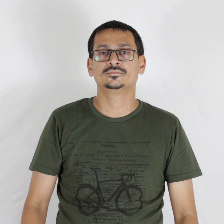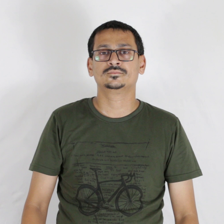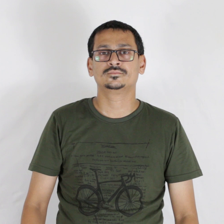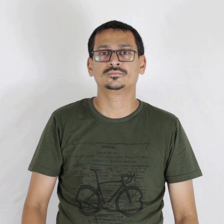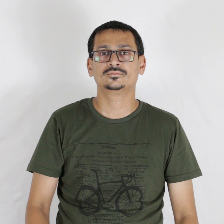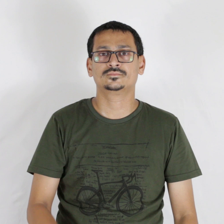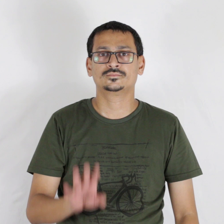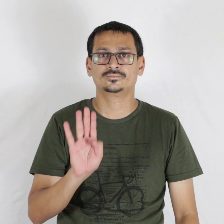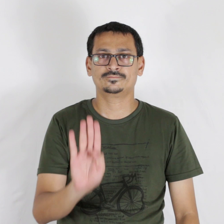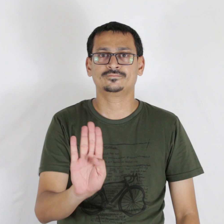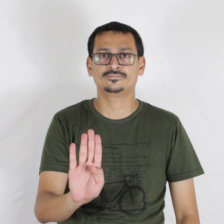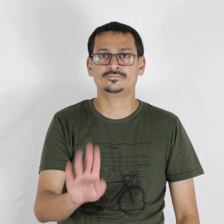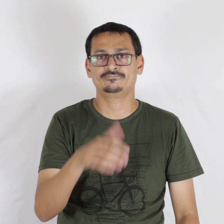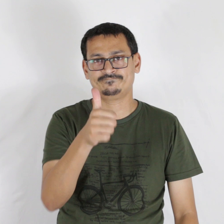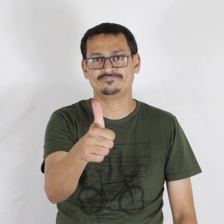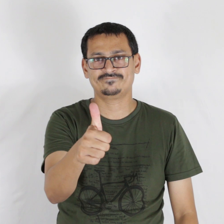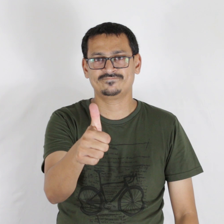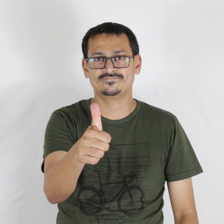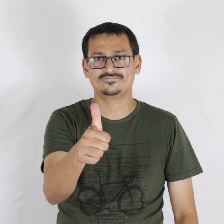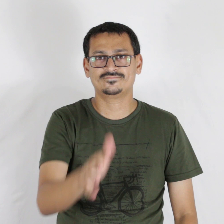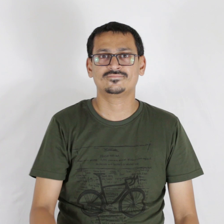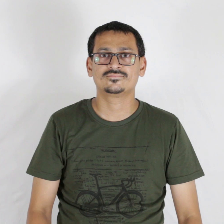best